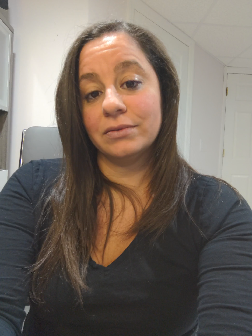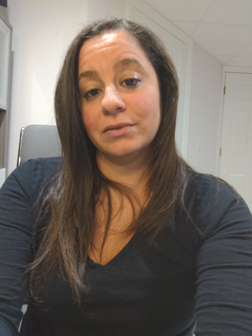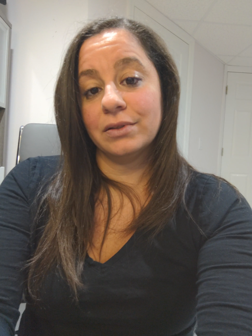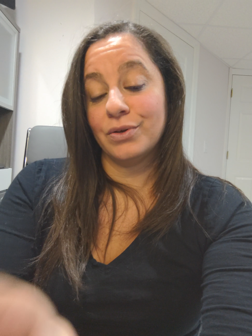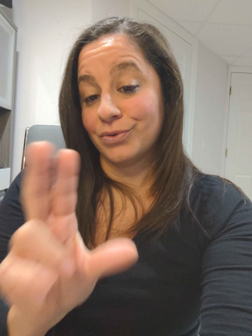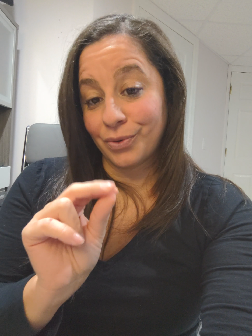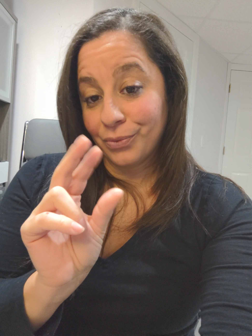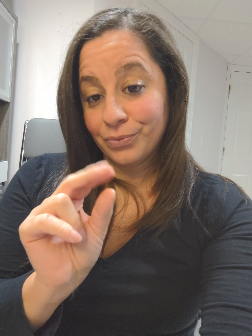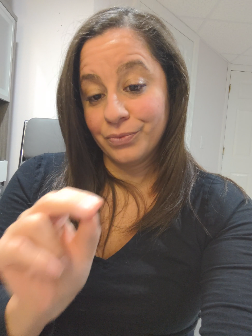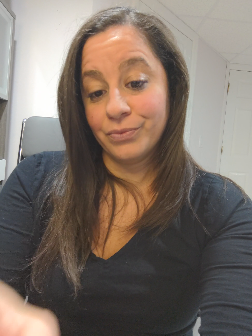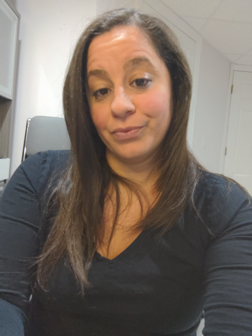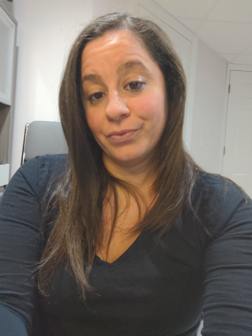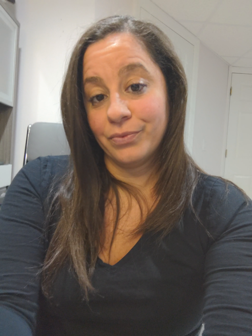no